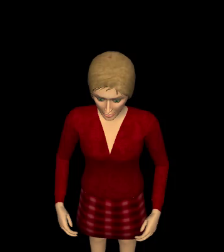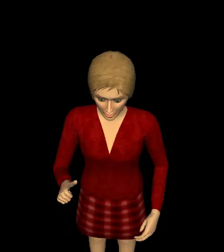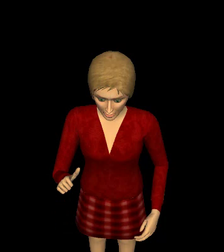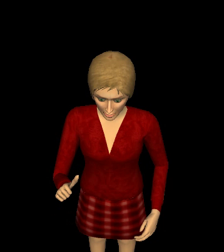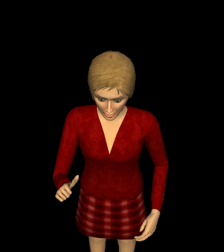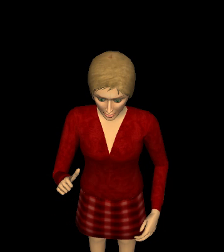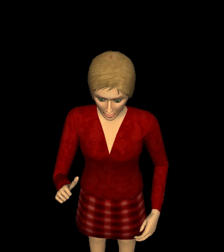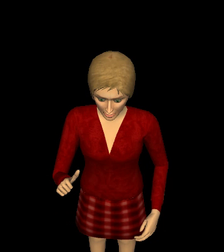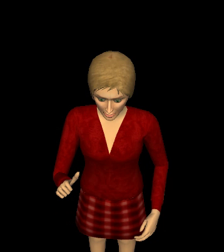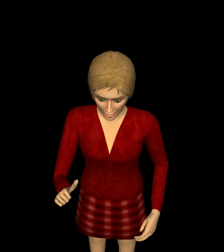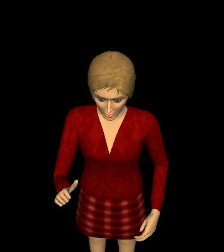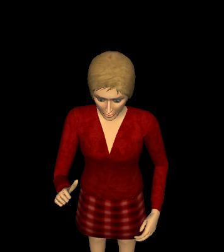جرس